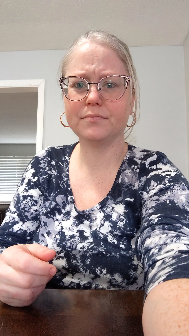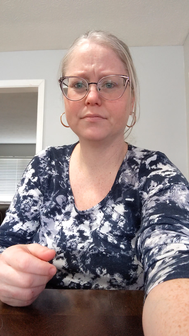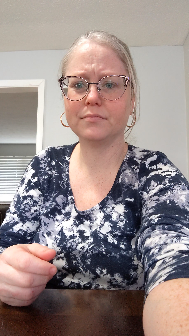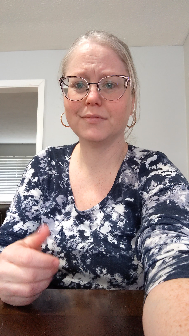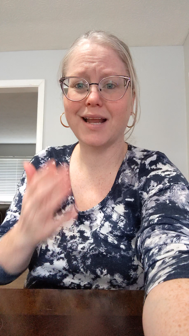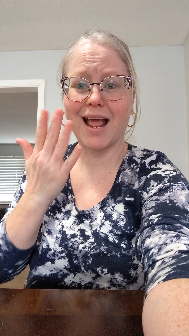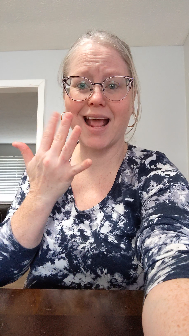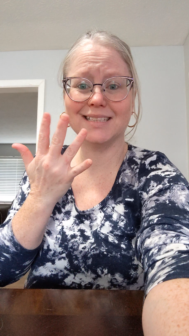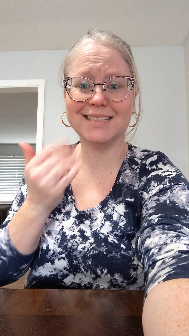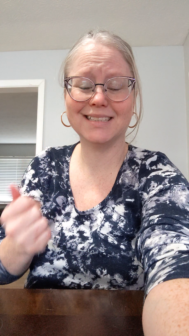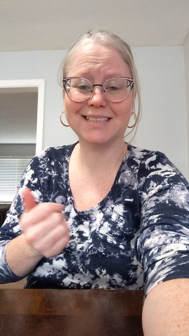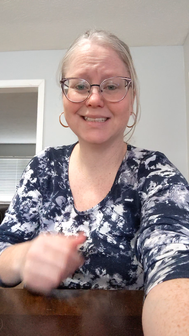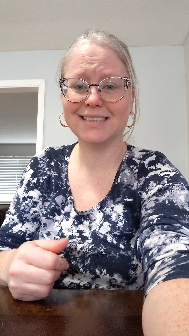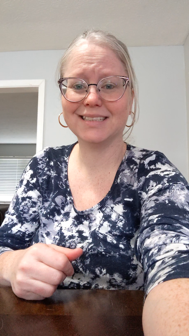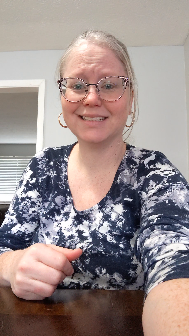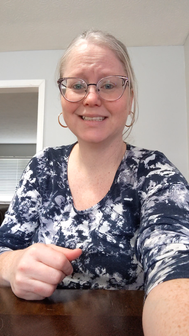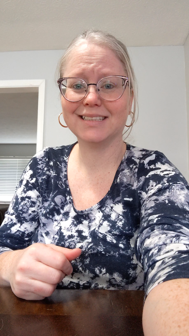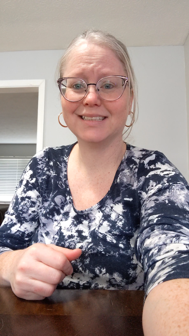hand